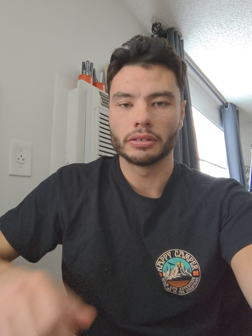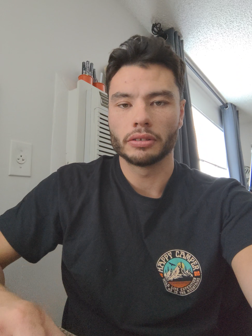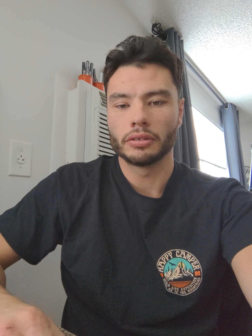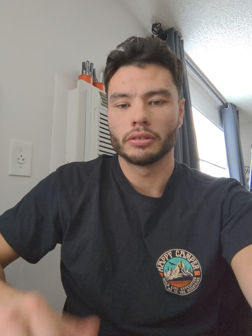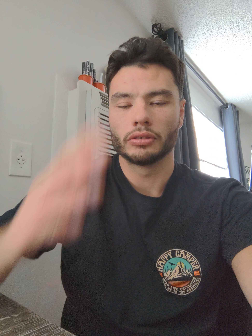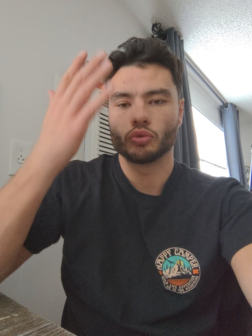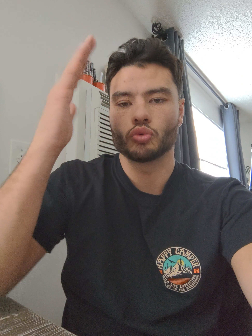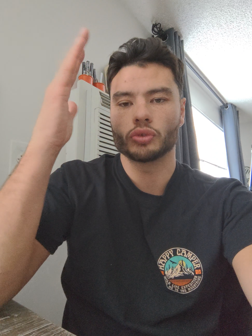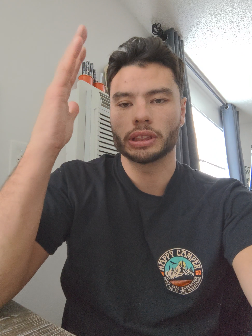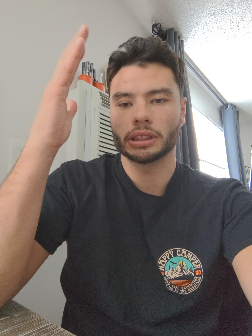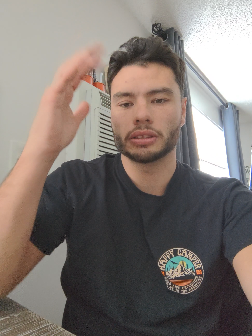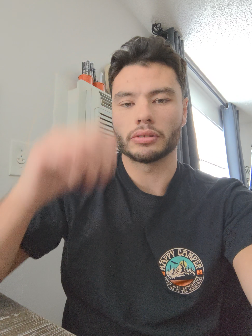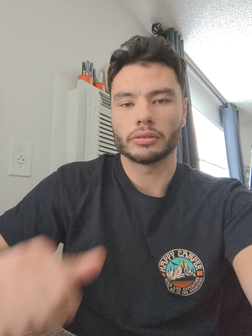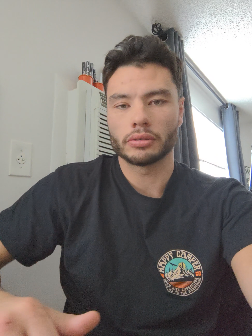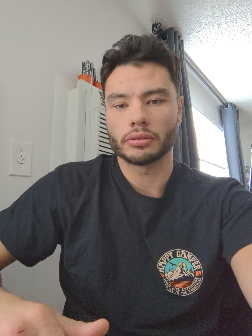tree